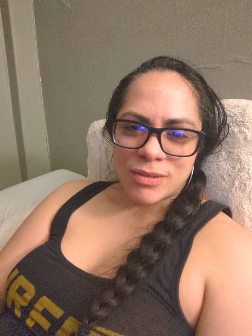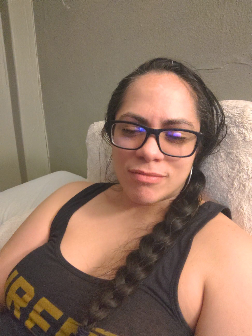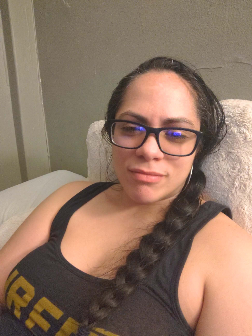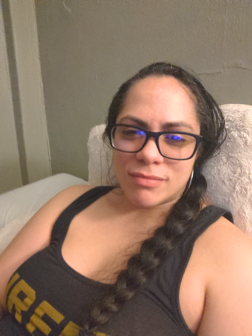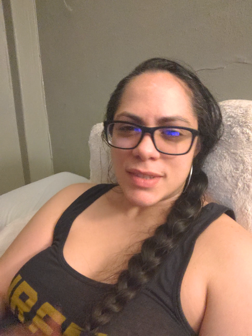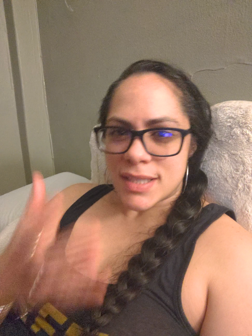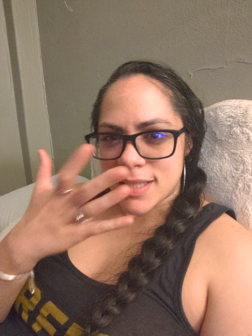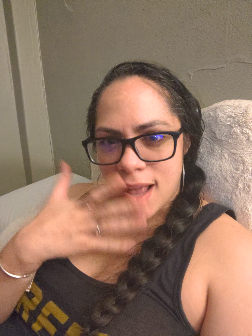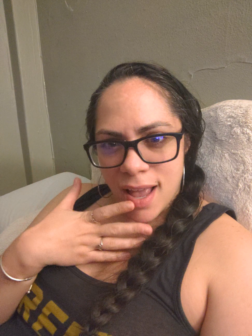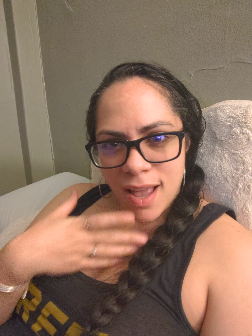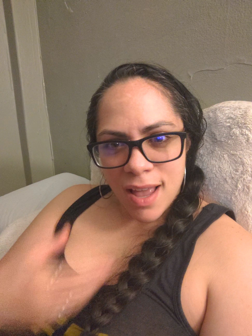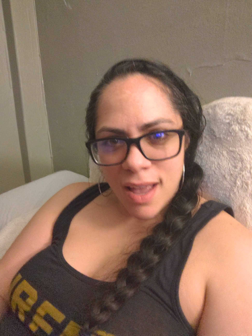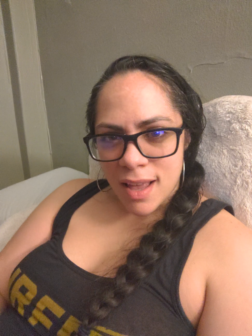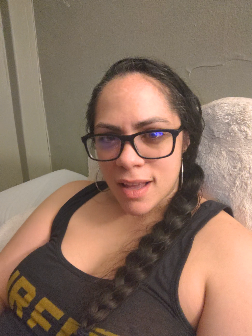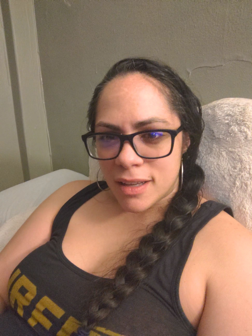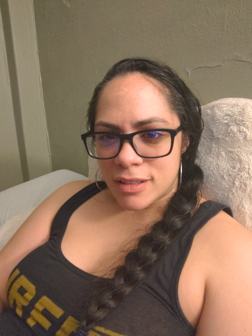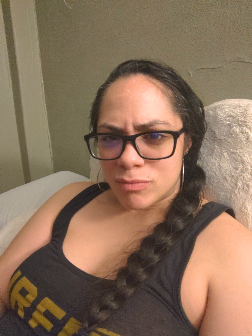sad